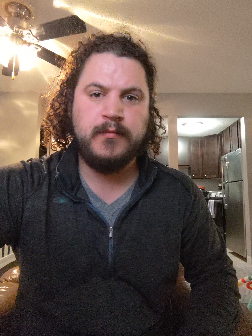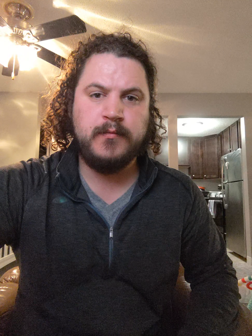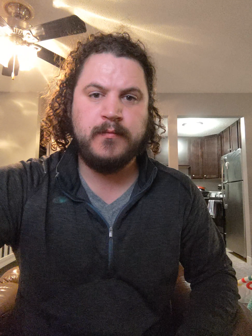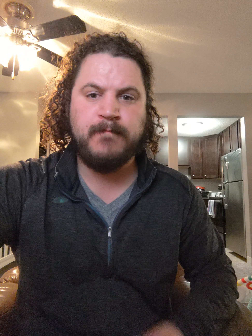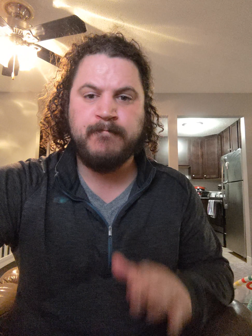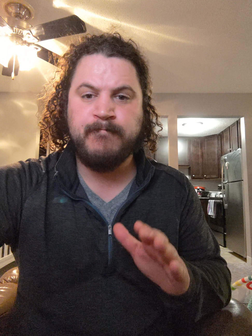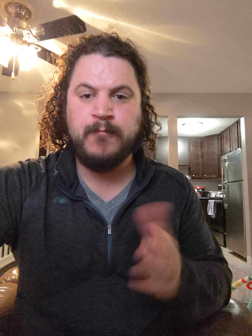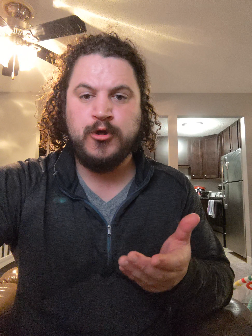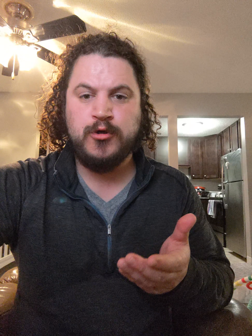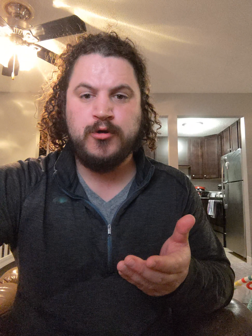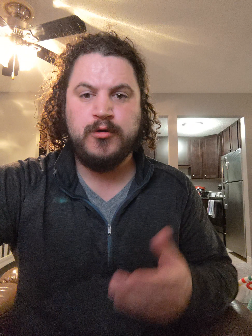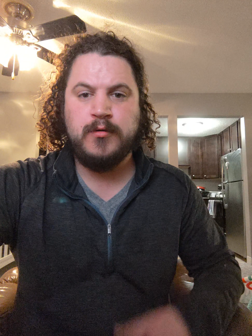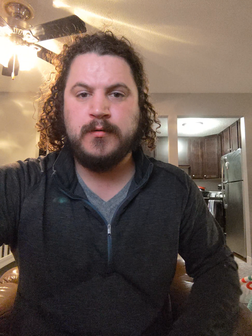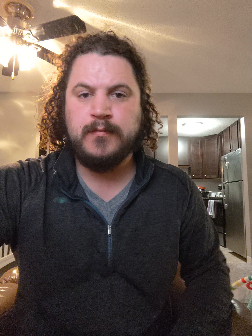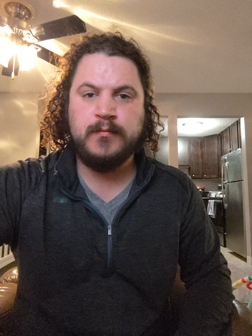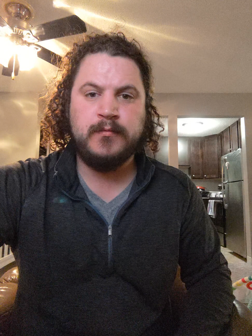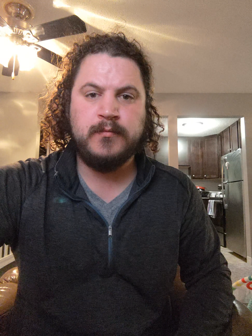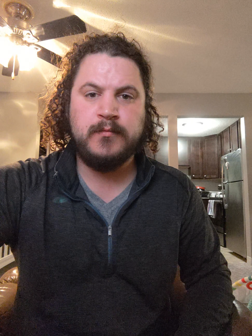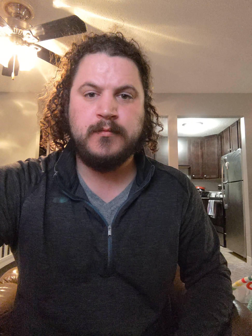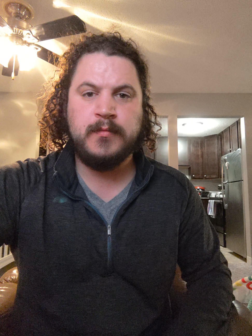book